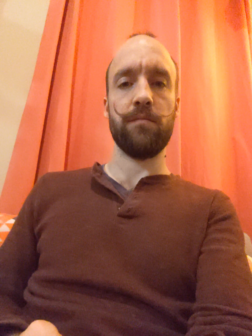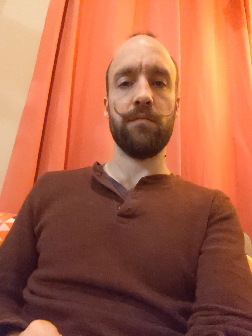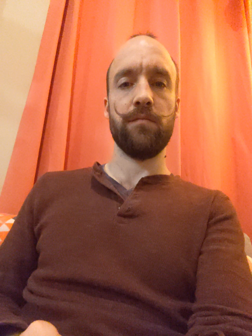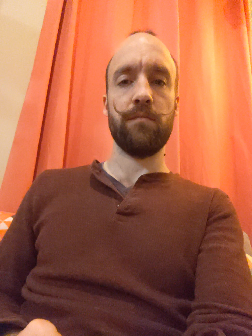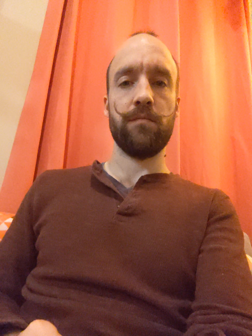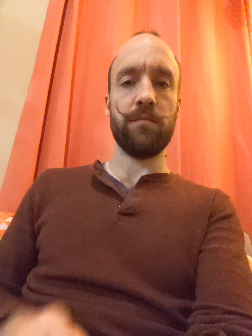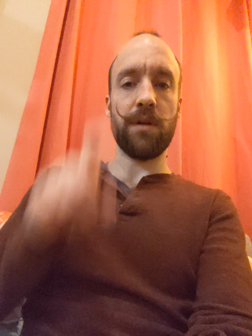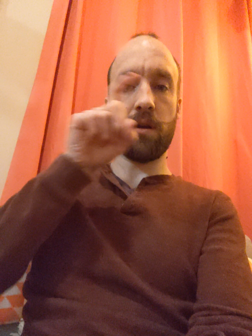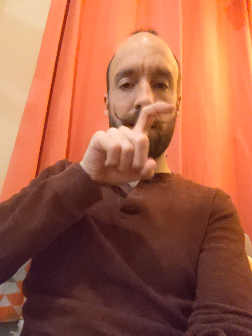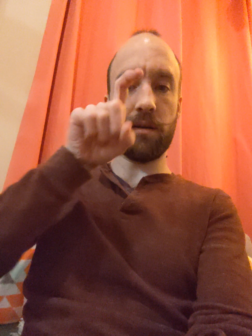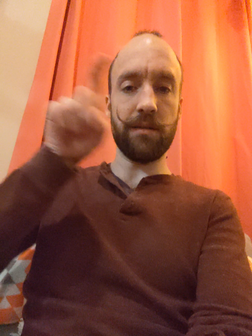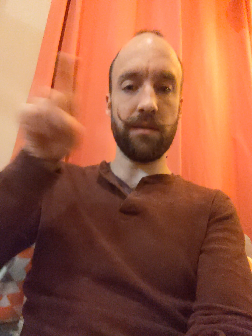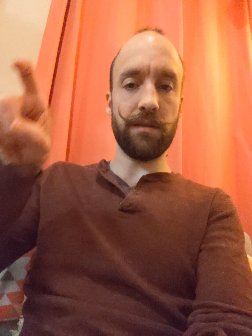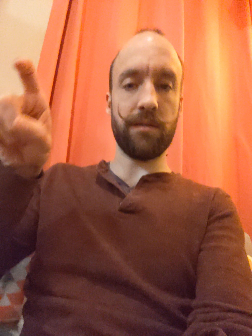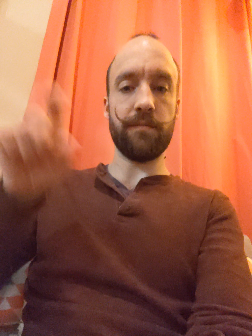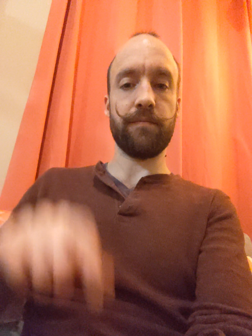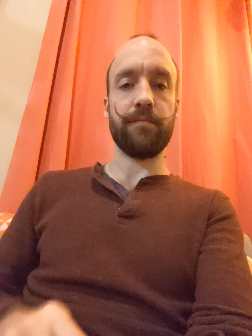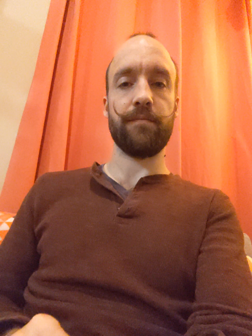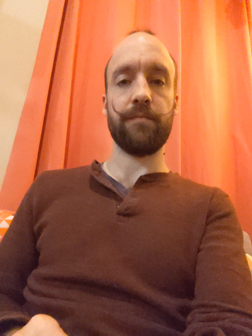closet